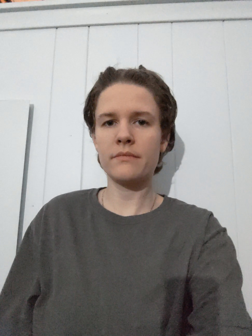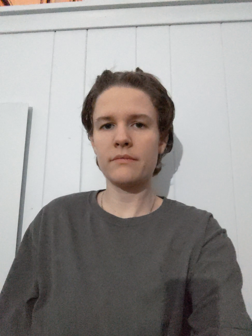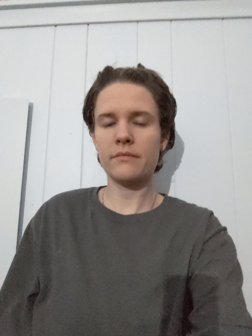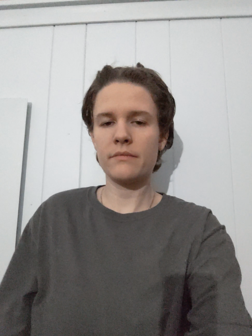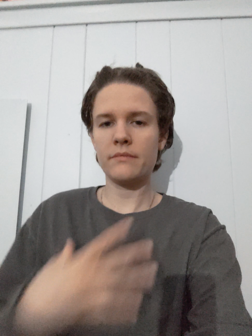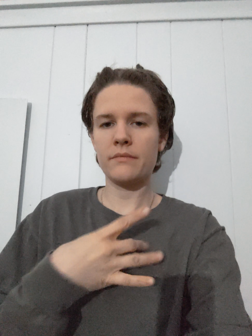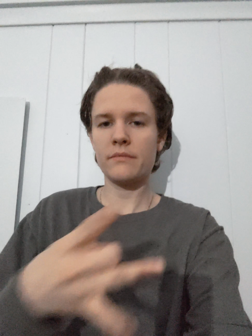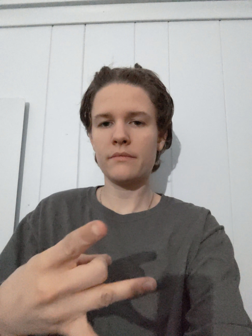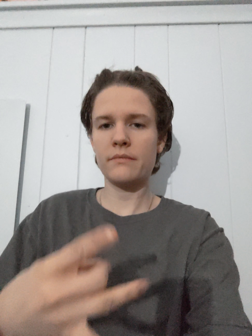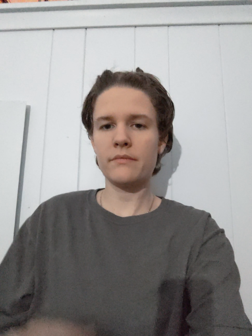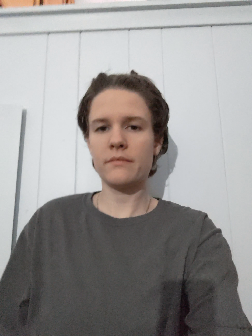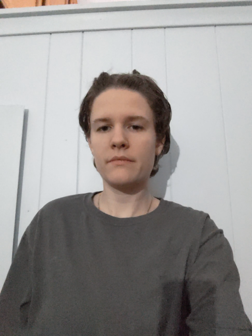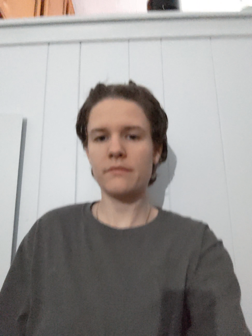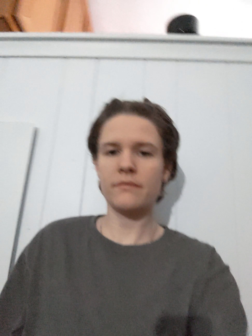like